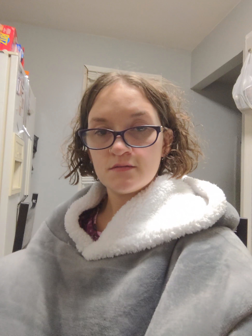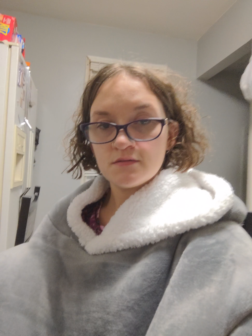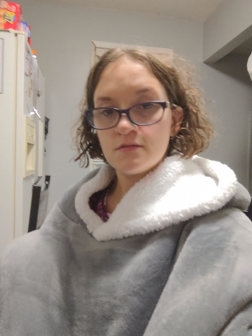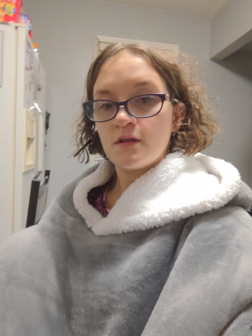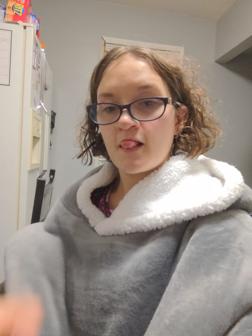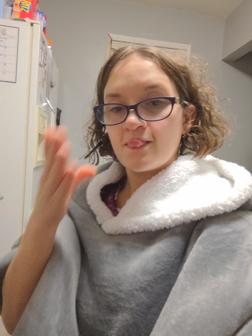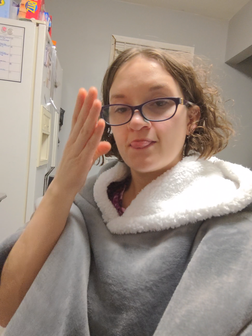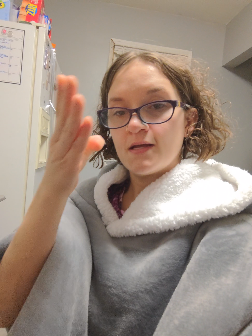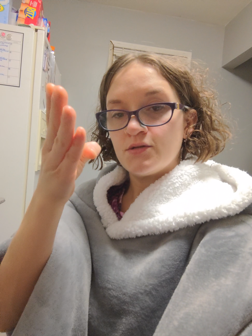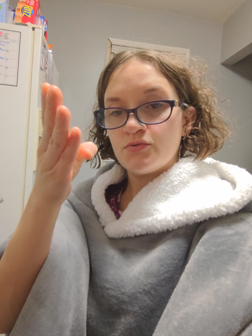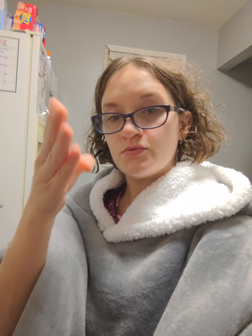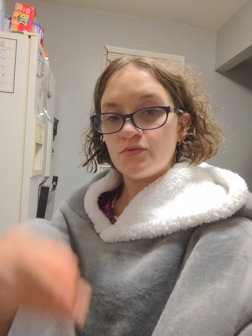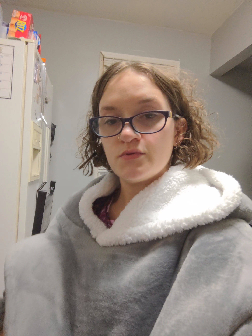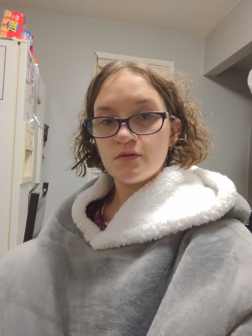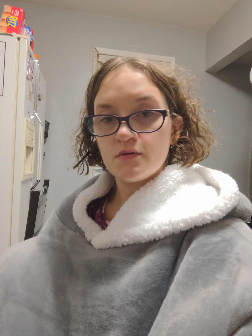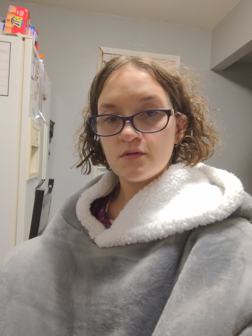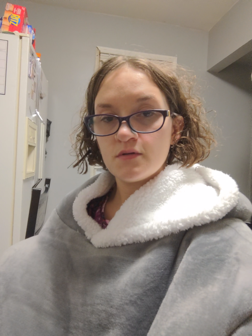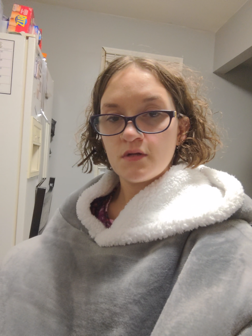there